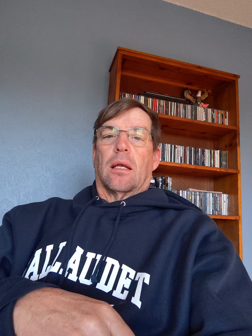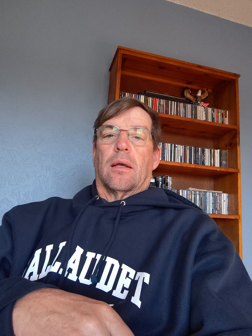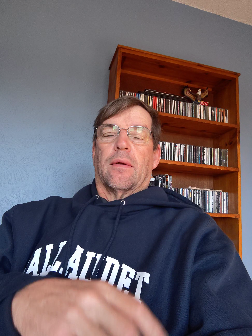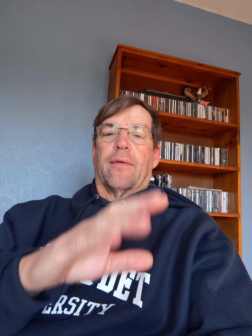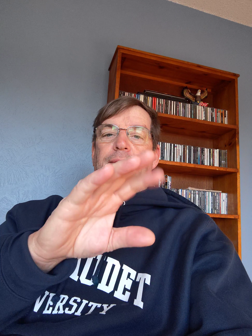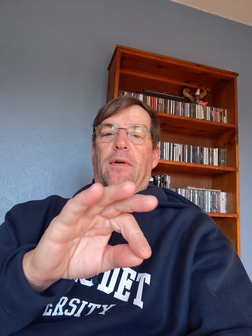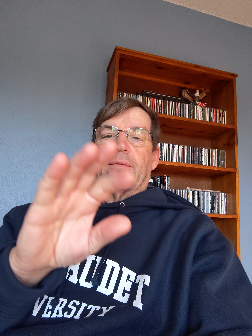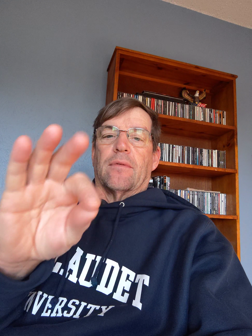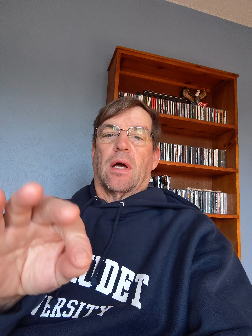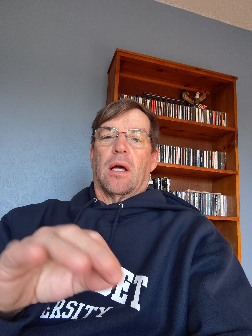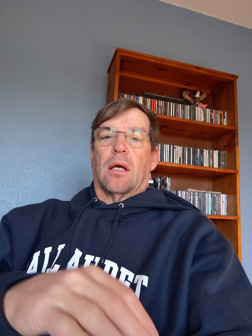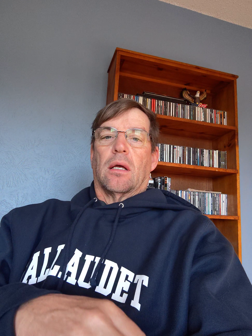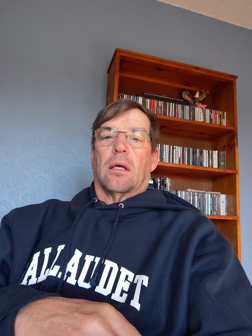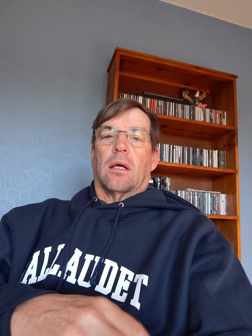french fries